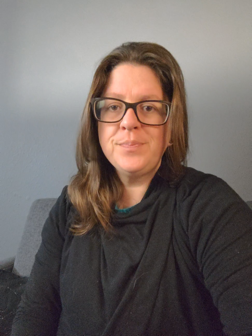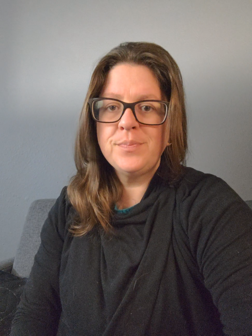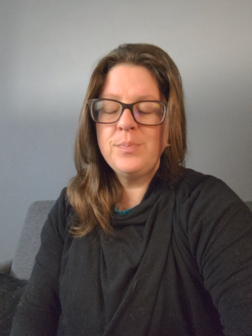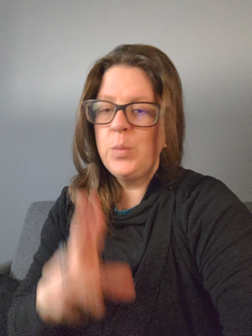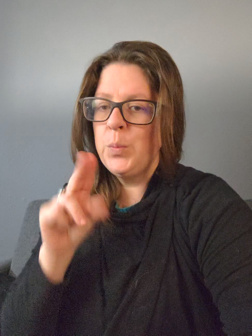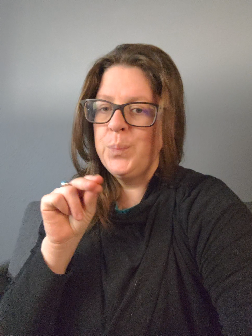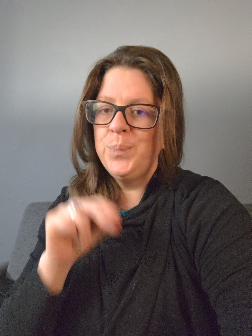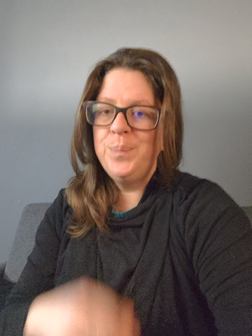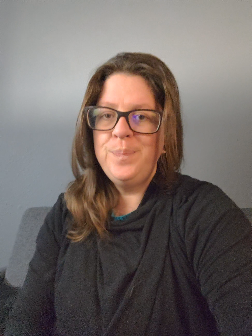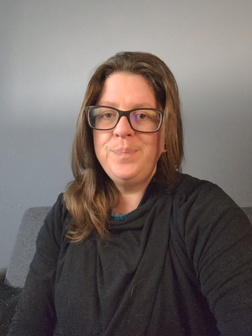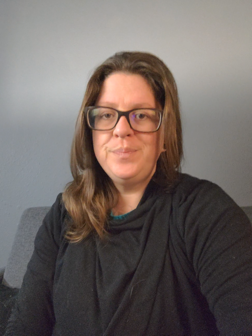no